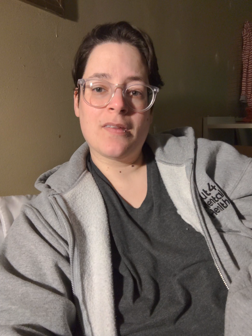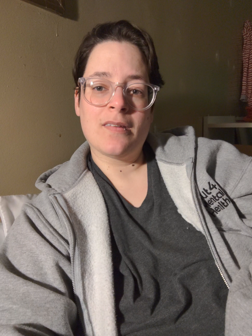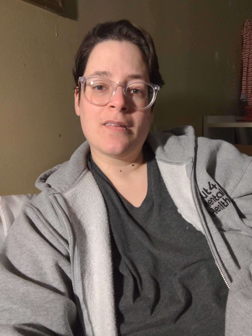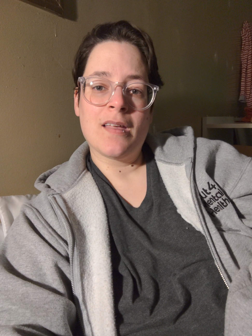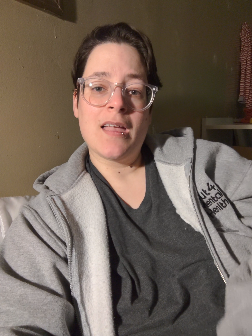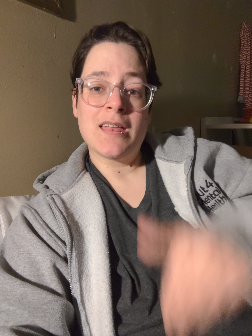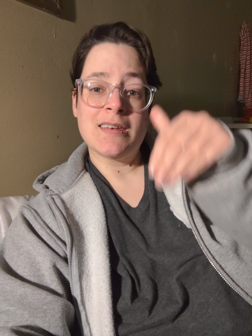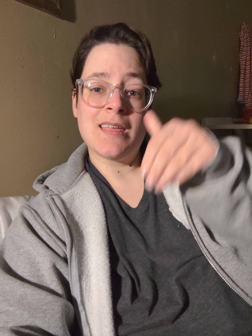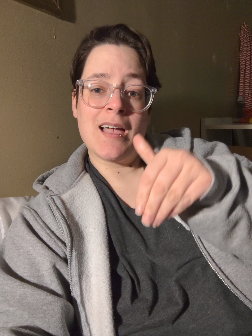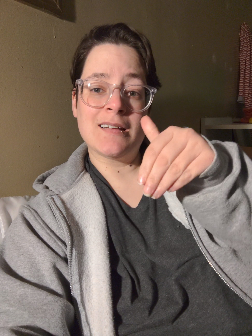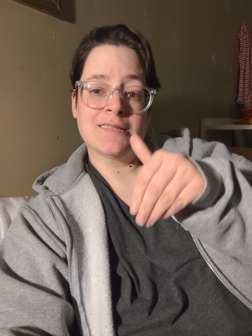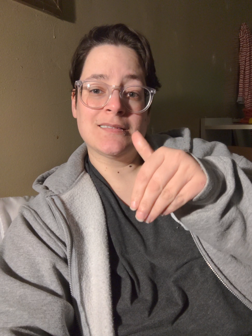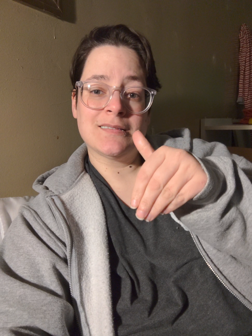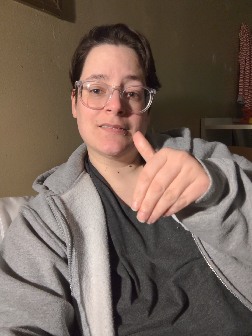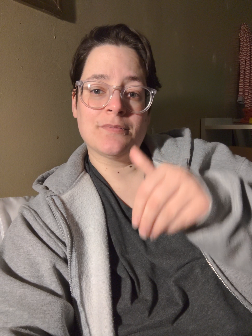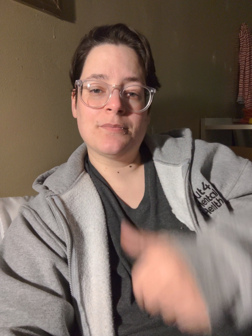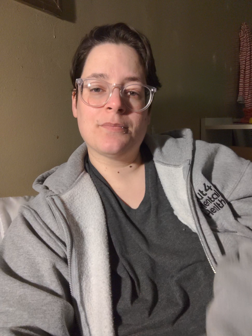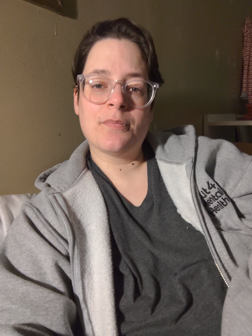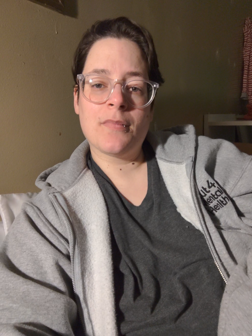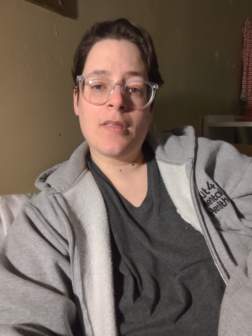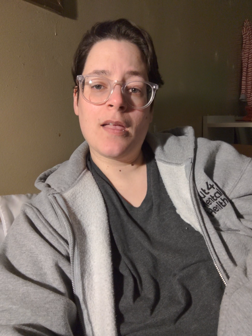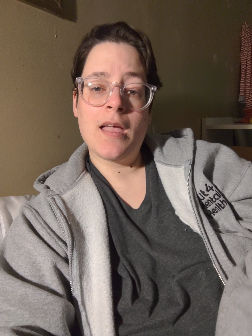night